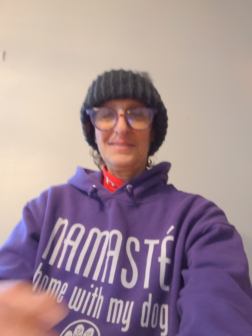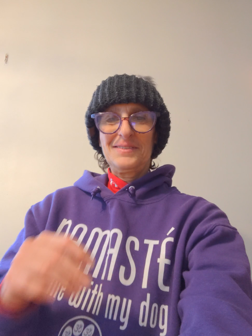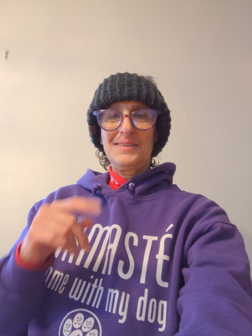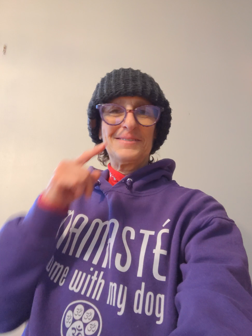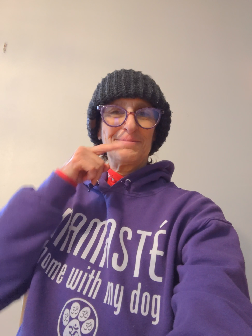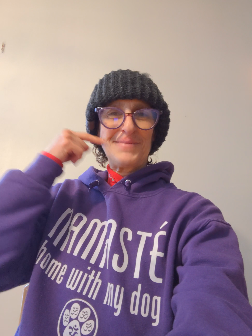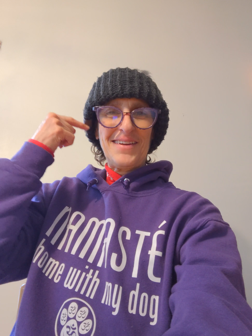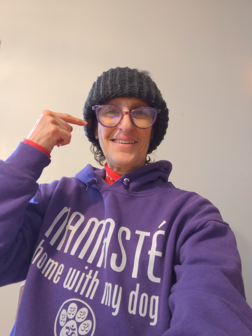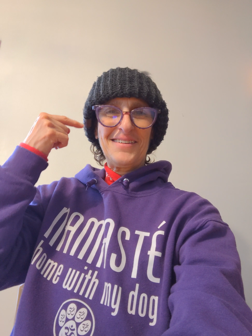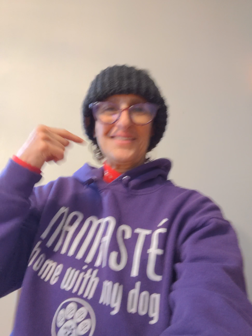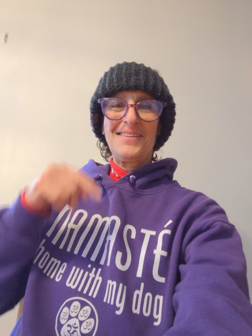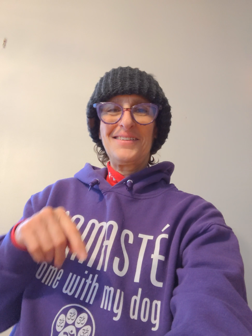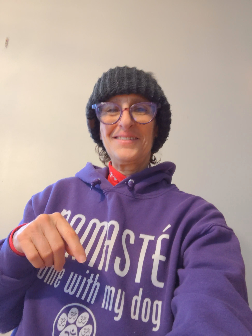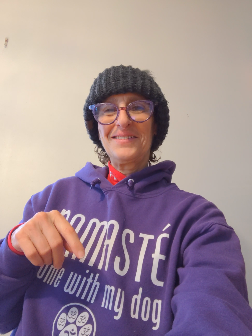smile